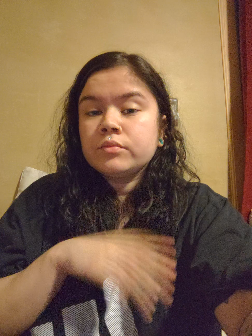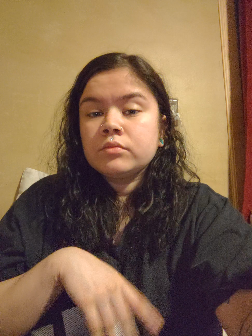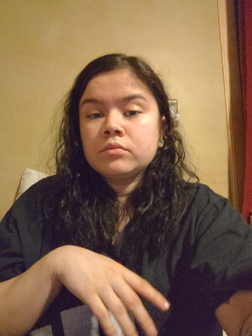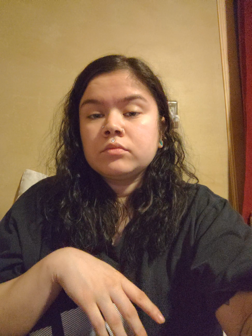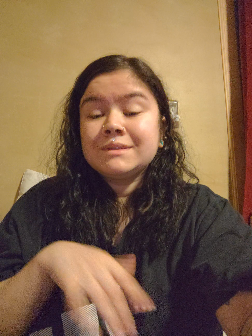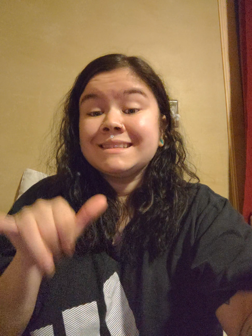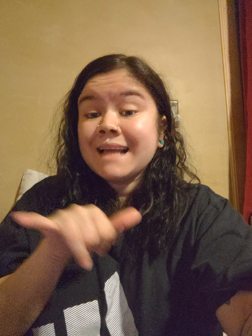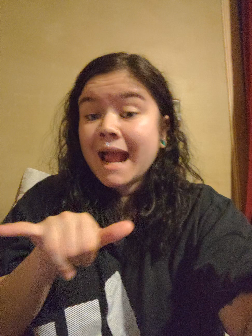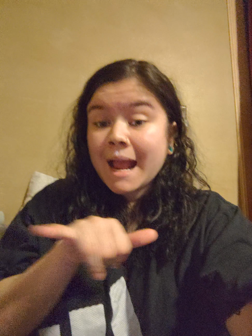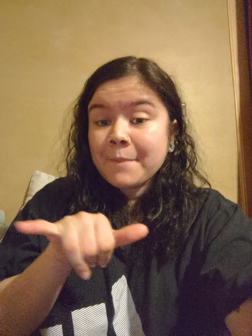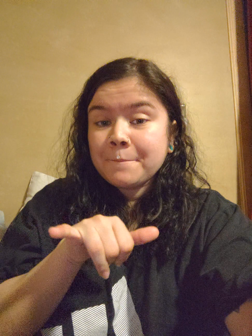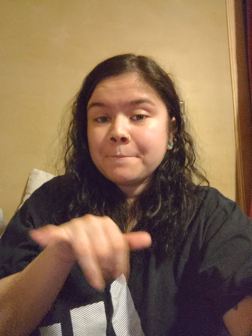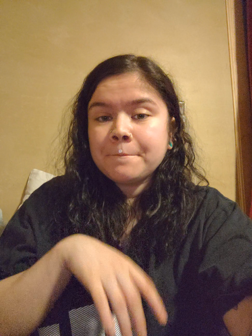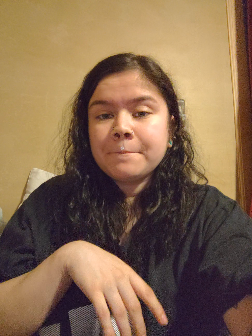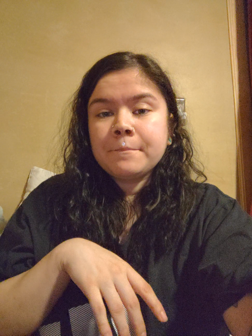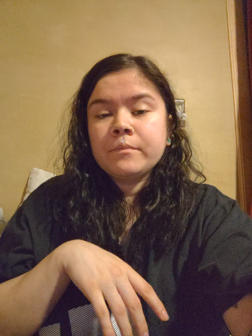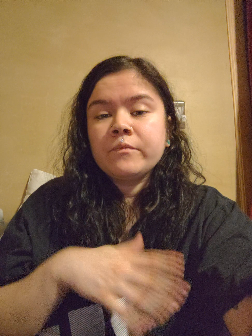same